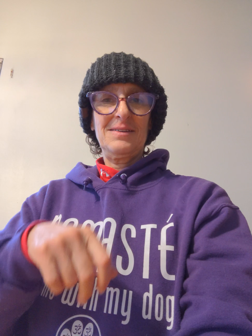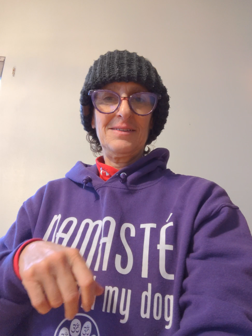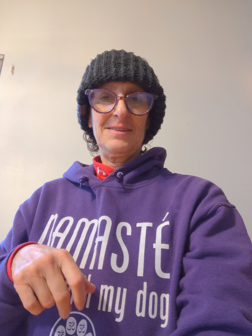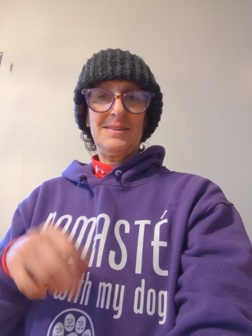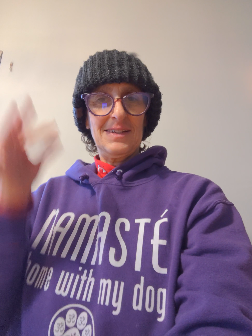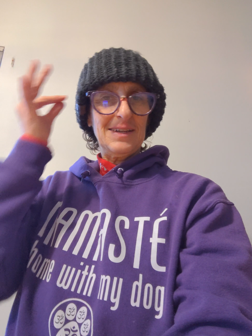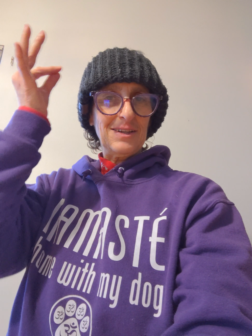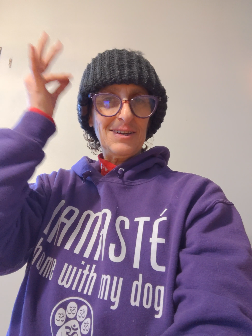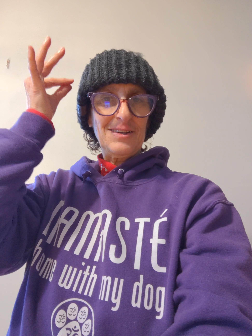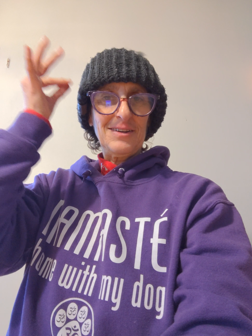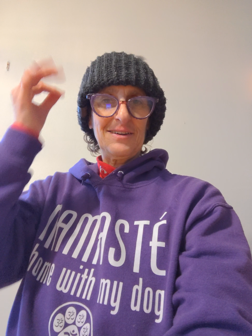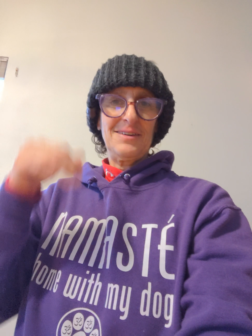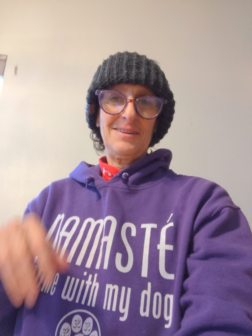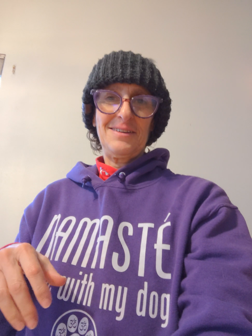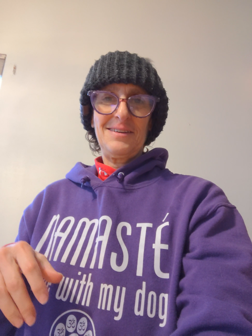hair